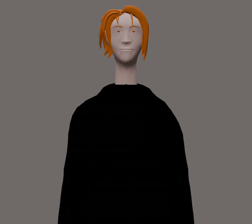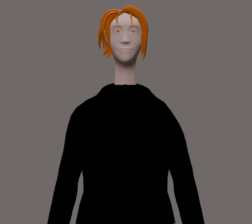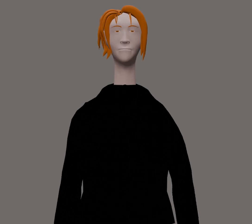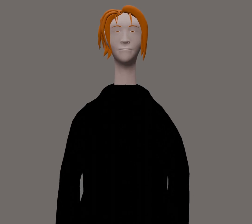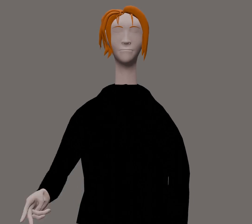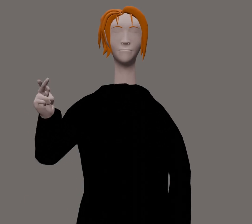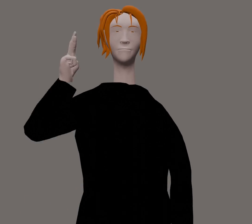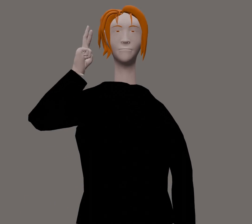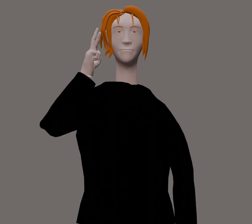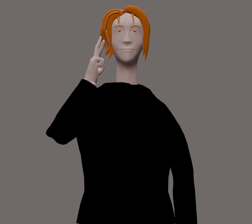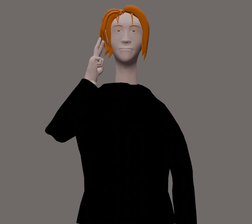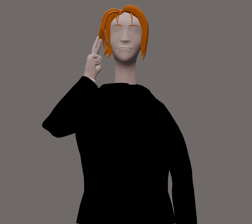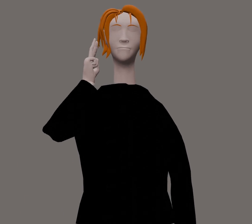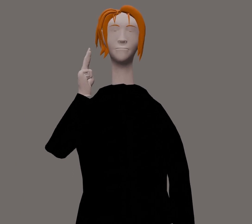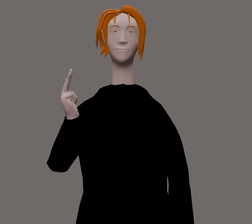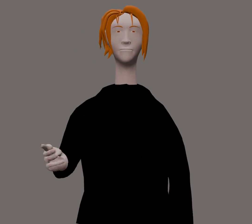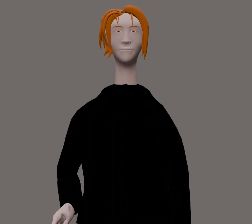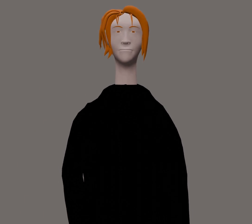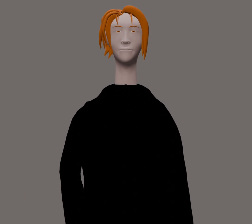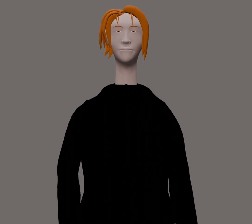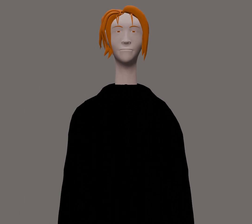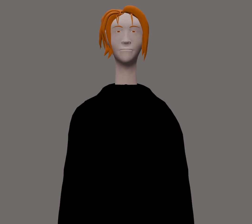Braid Hairstyle Back